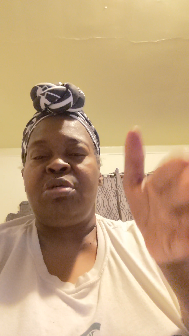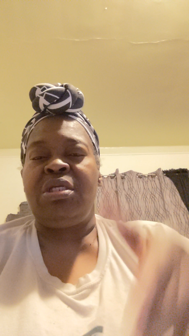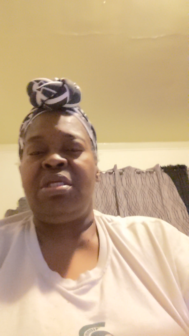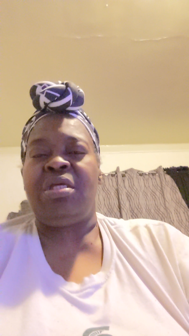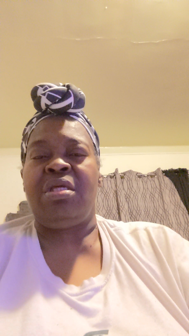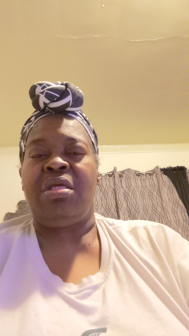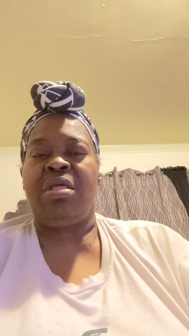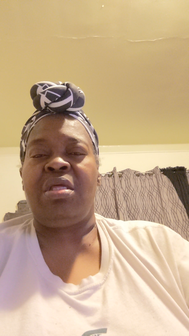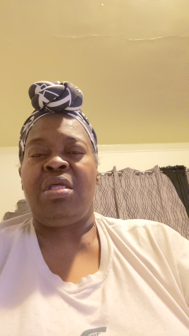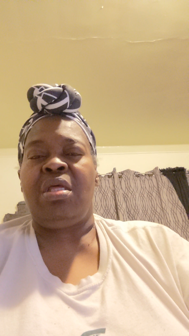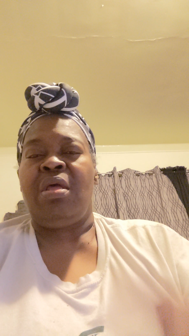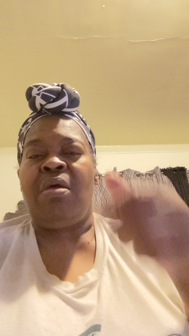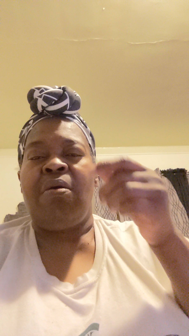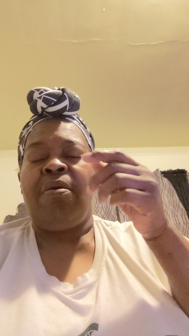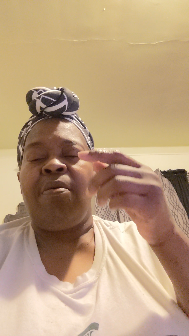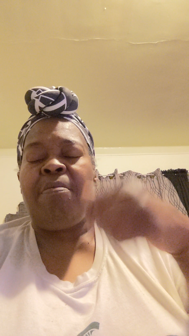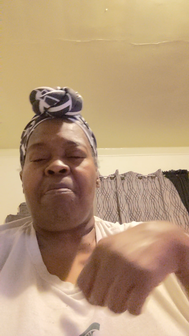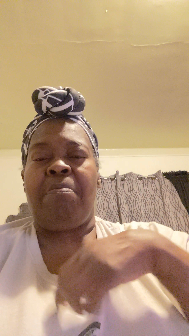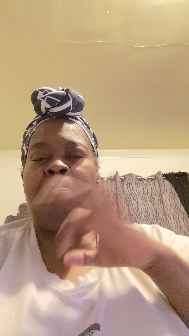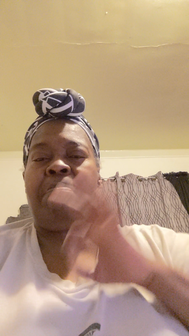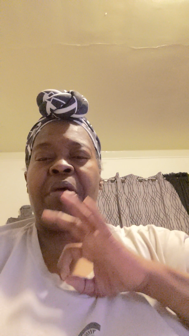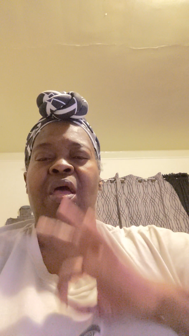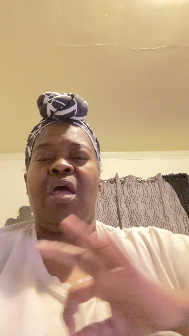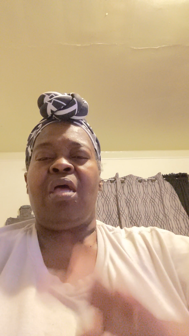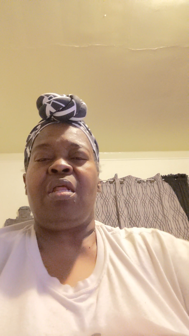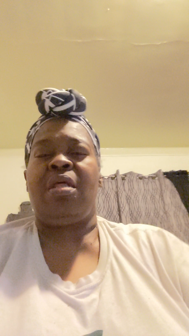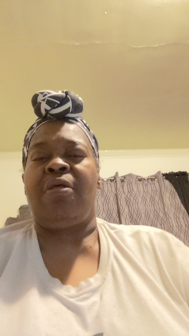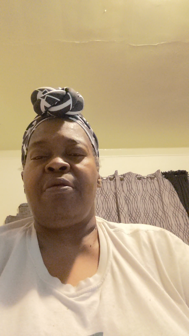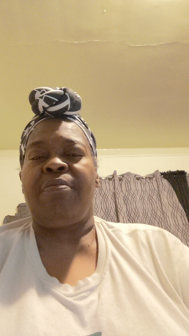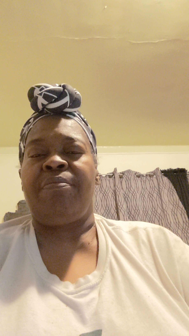button